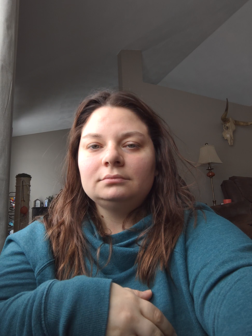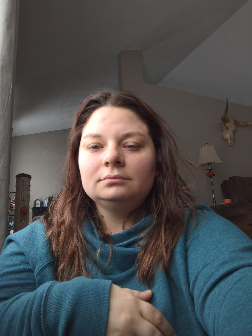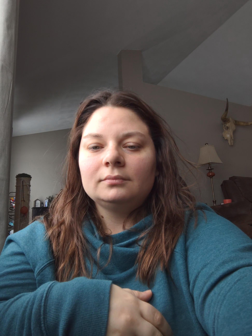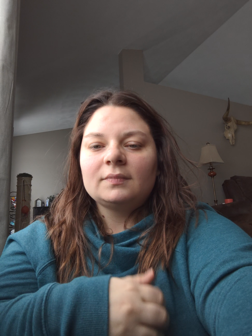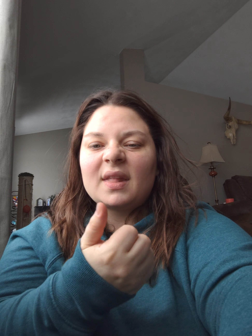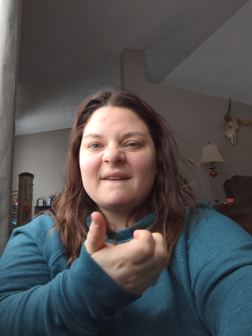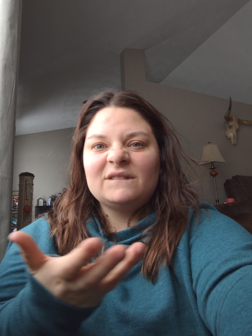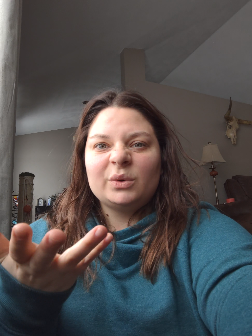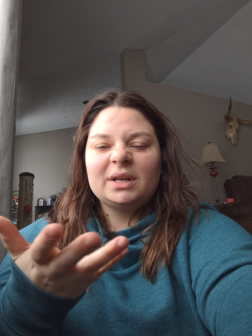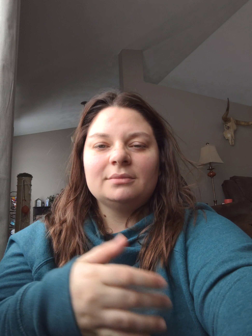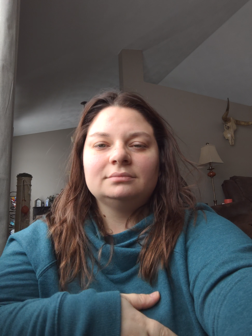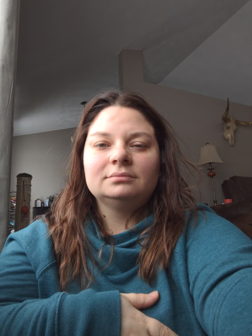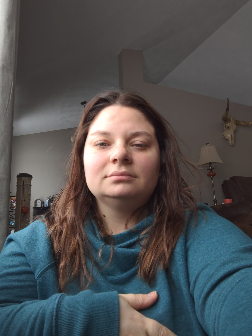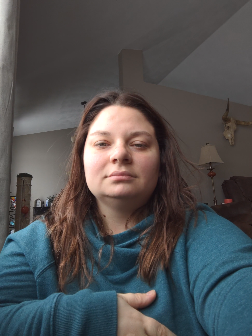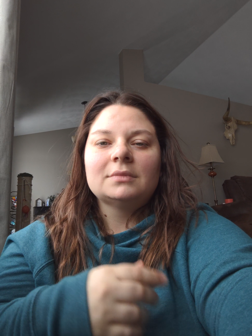every